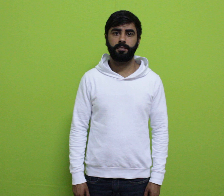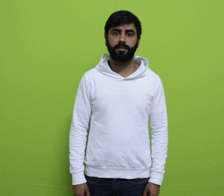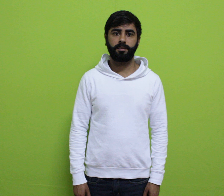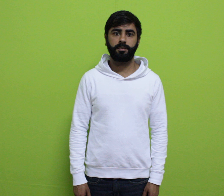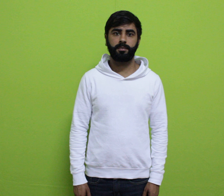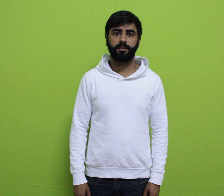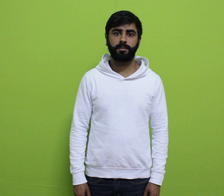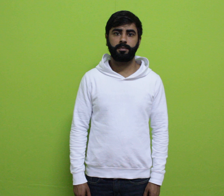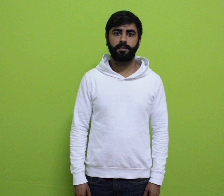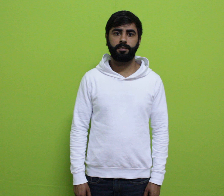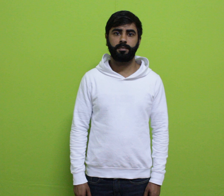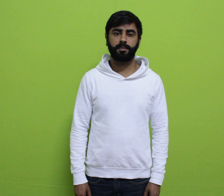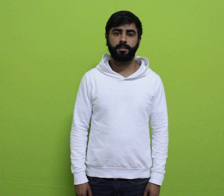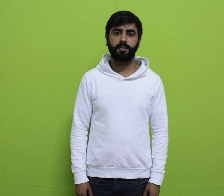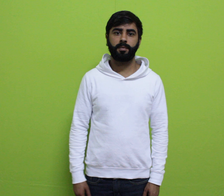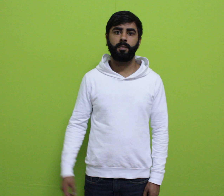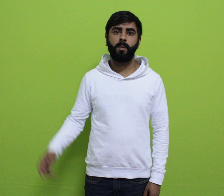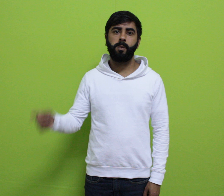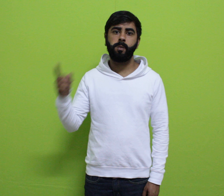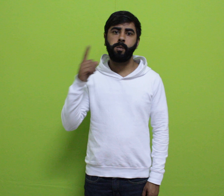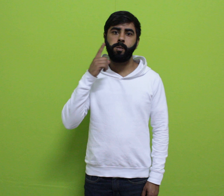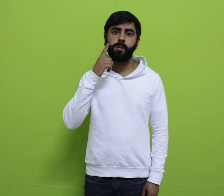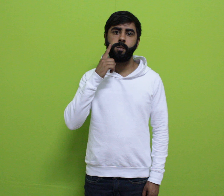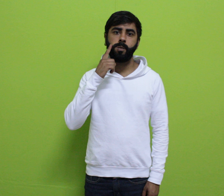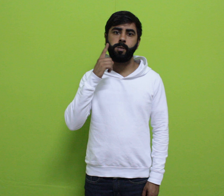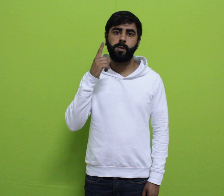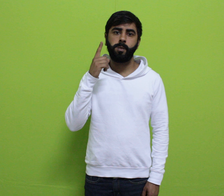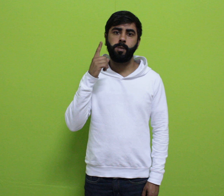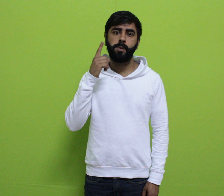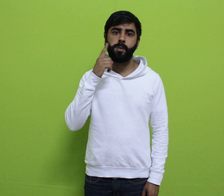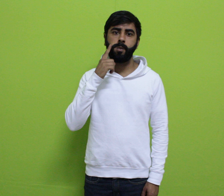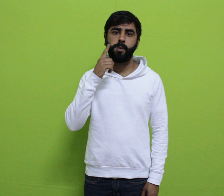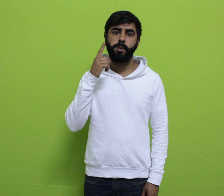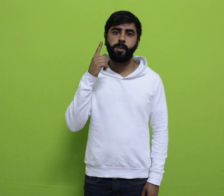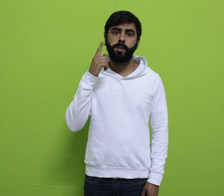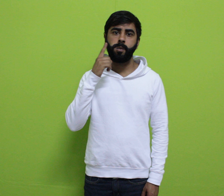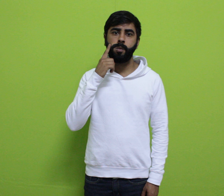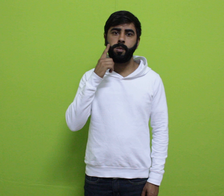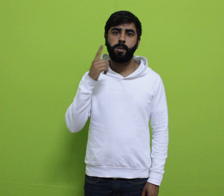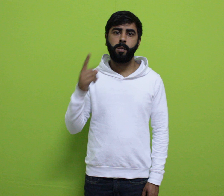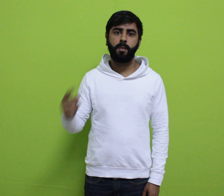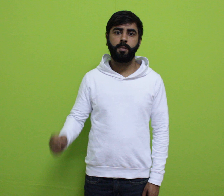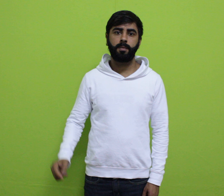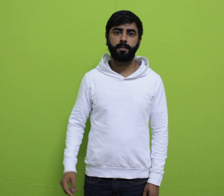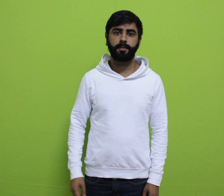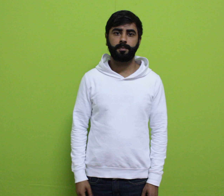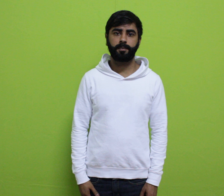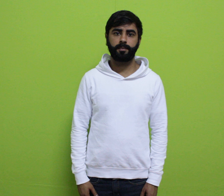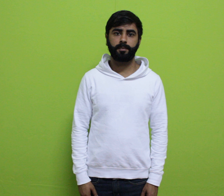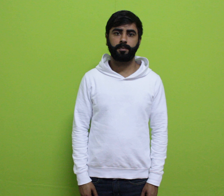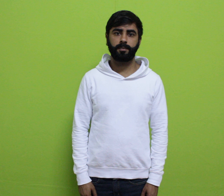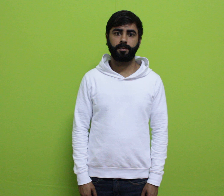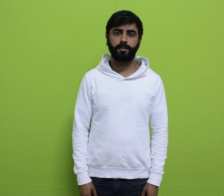bala